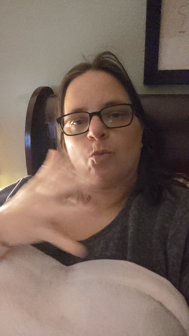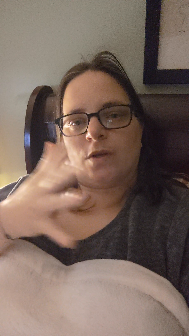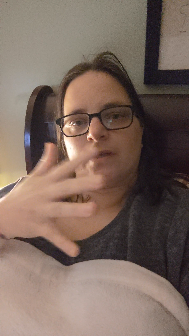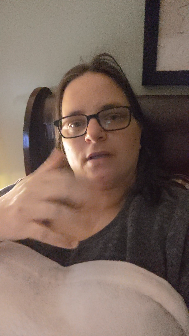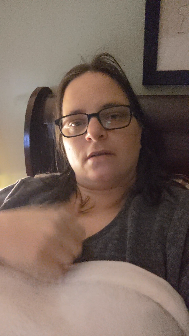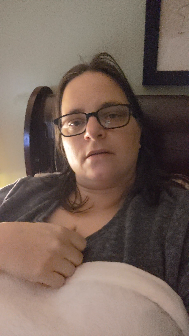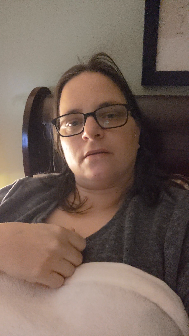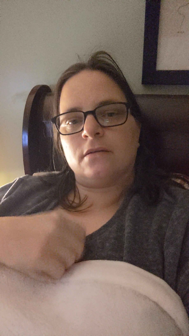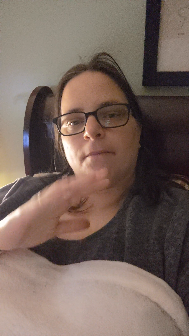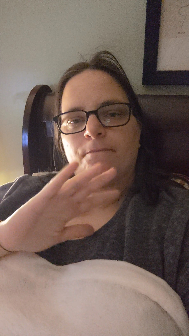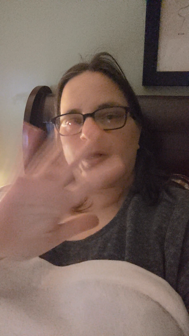push